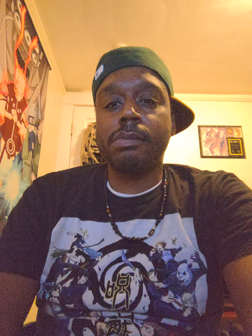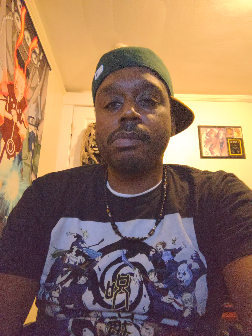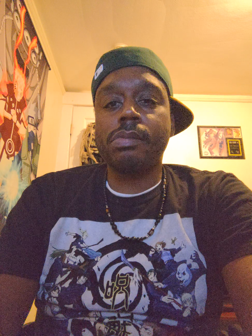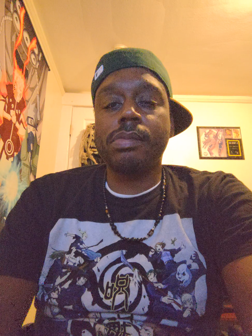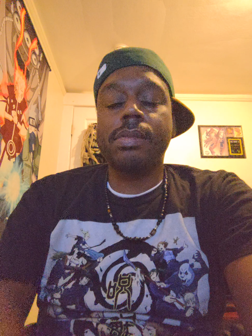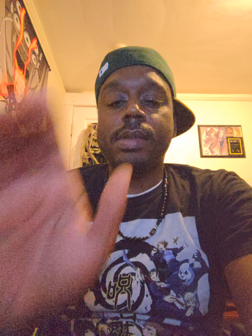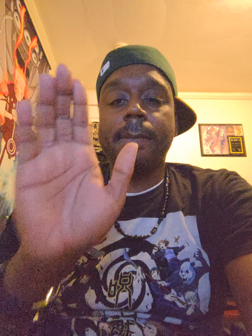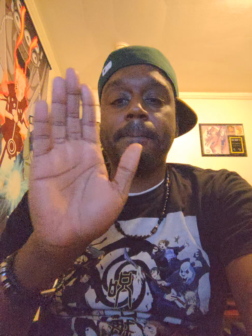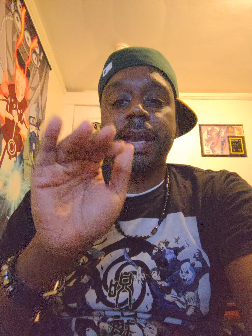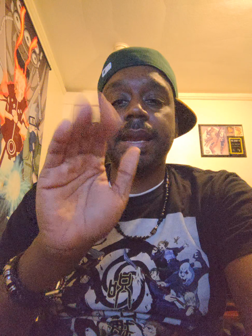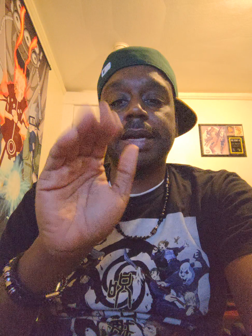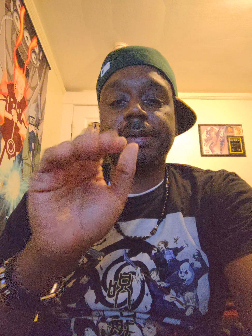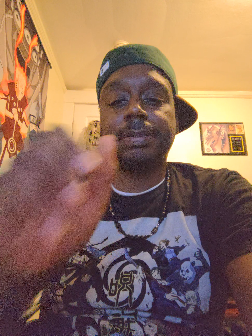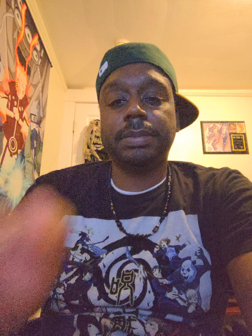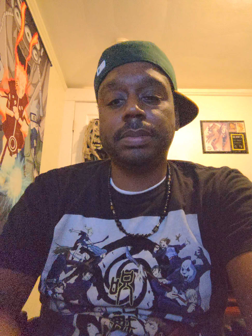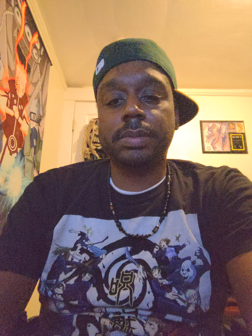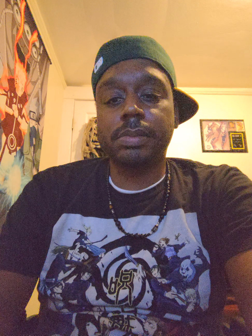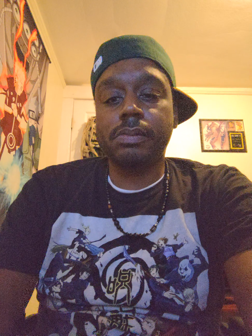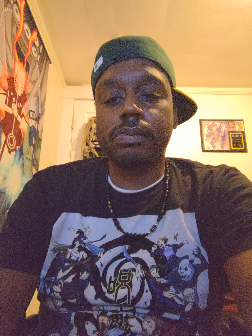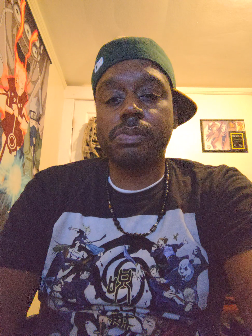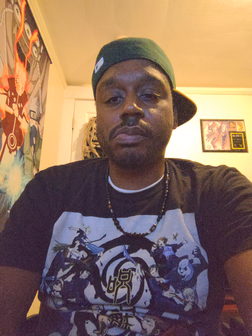bye